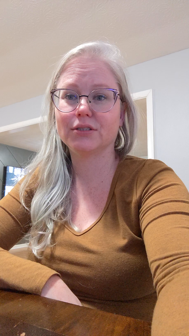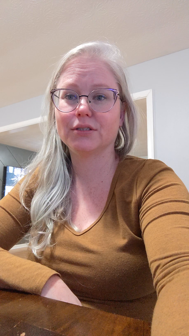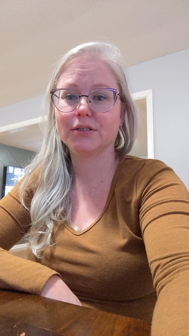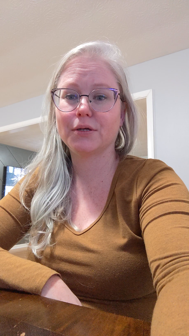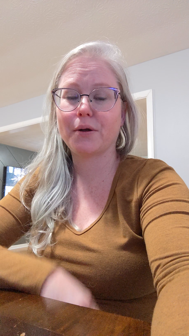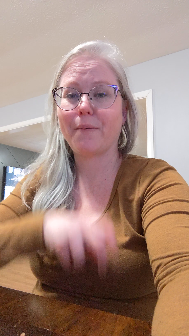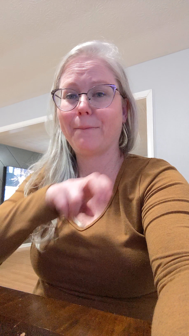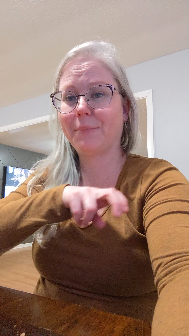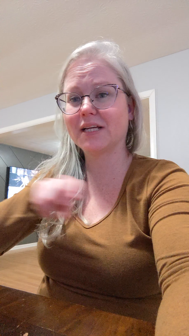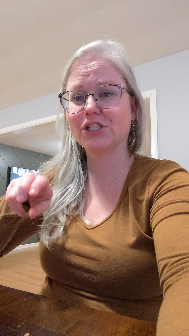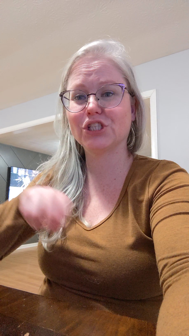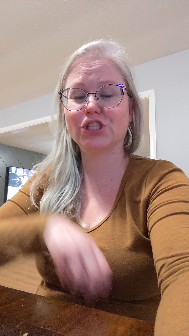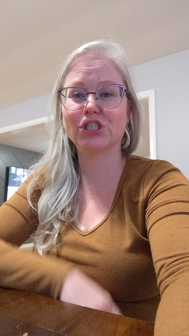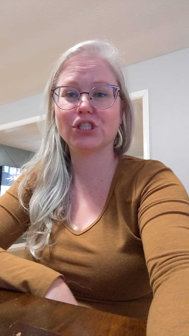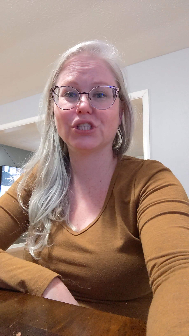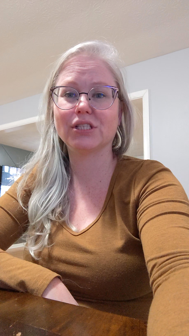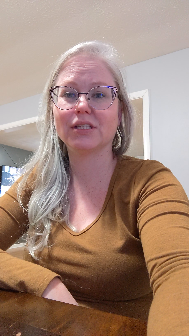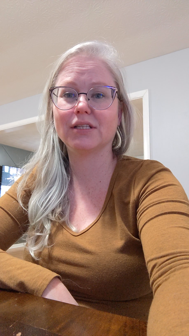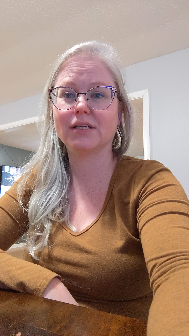bench